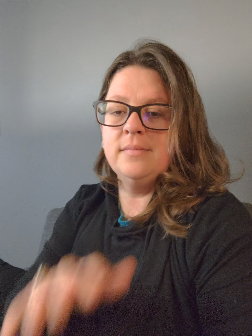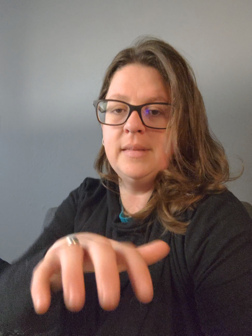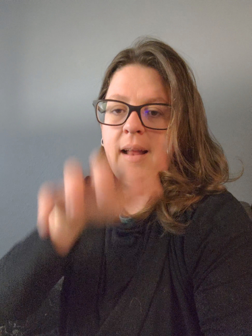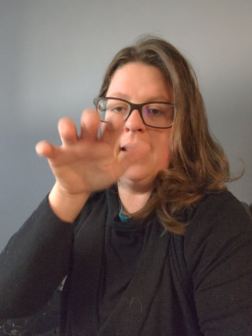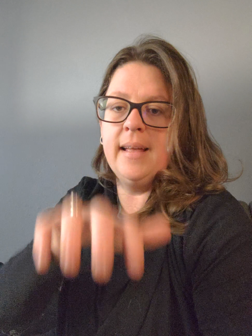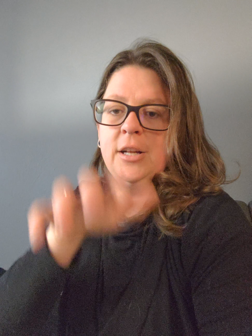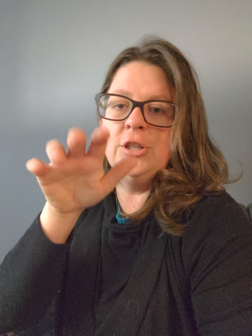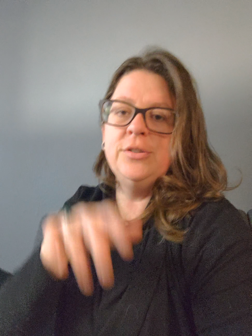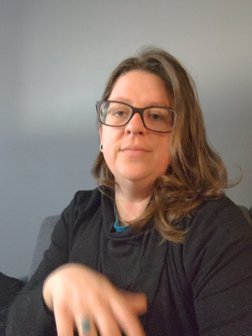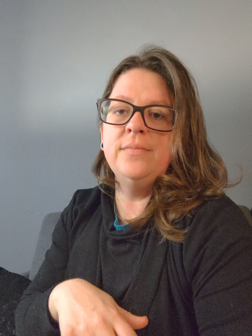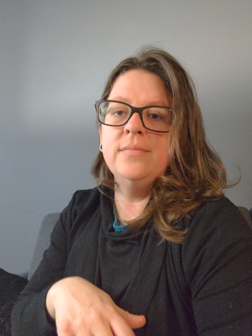alligator